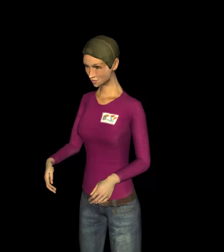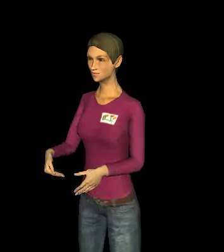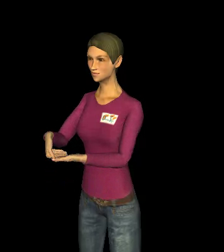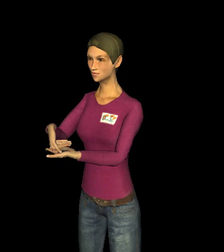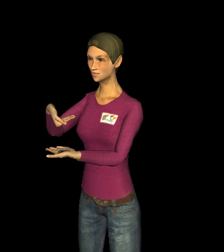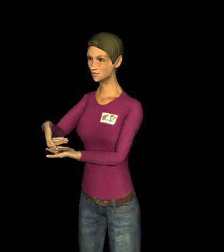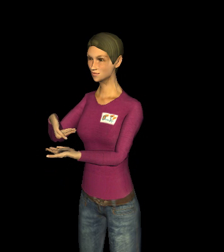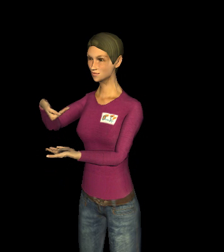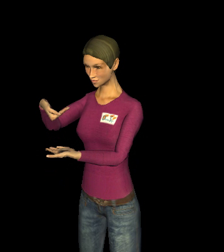حساء